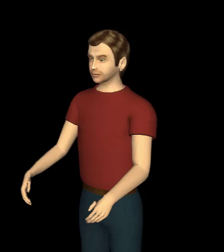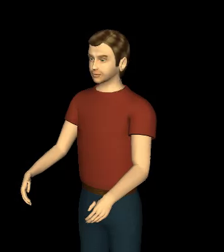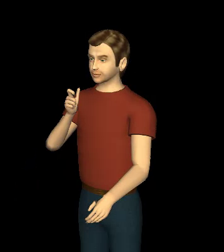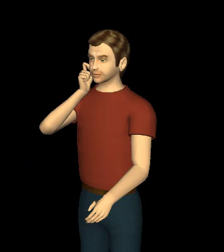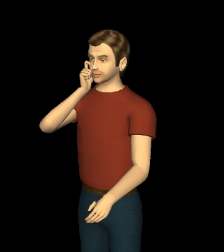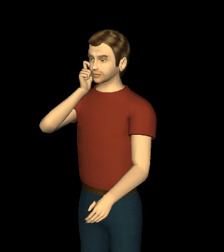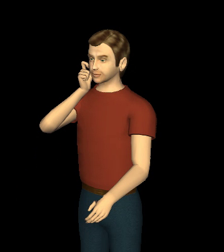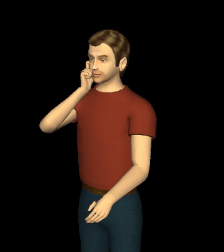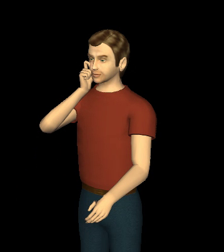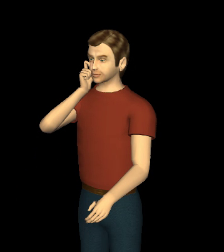بشرة